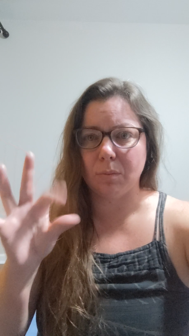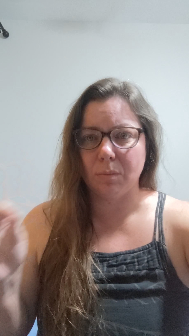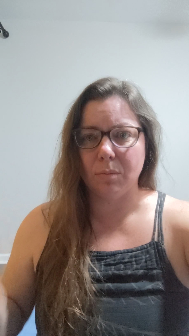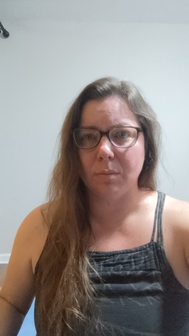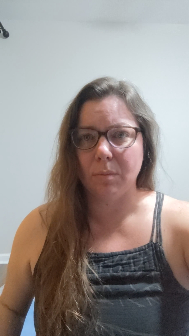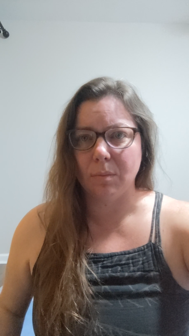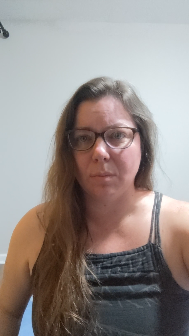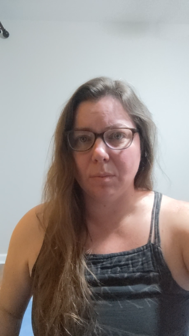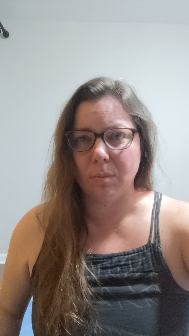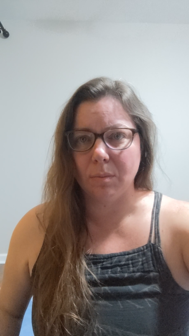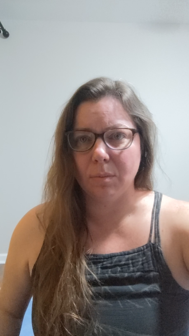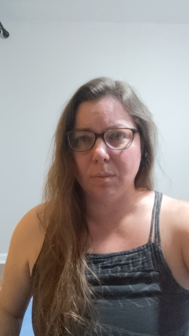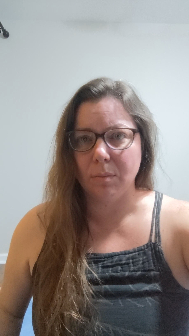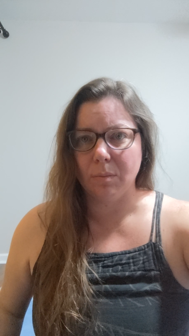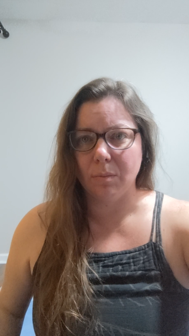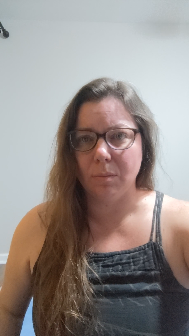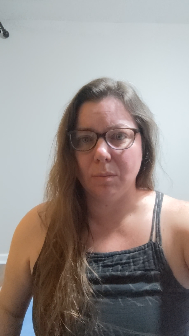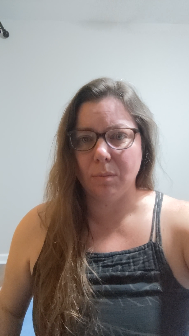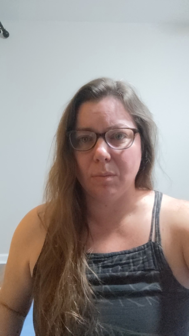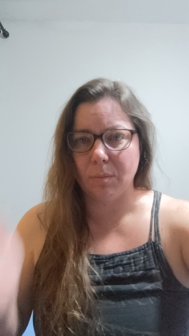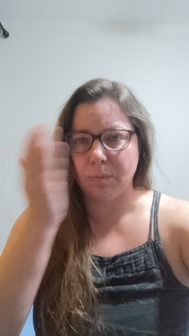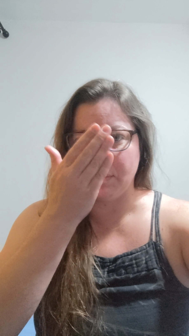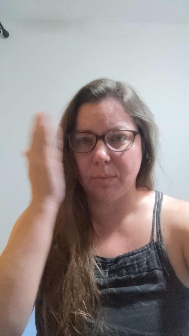peekaboo